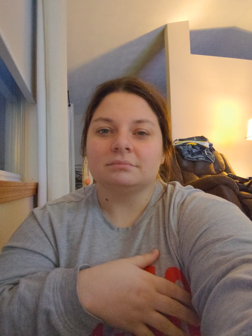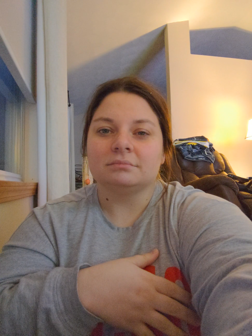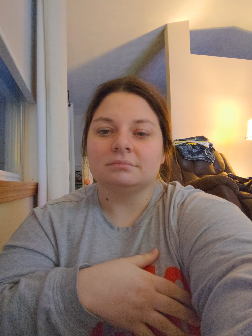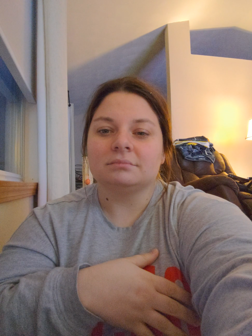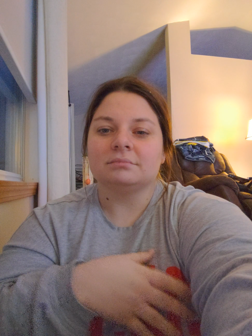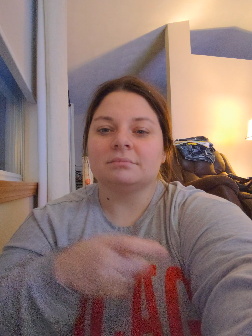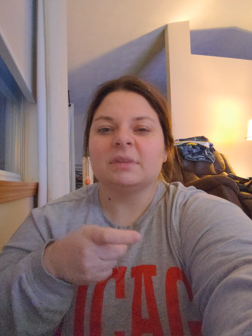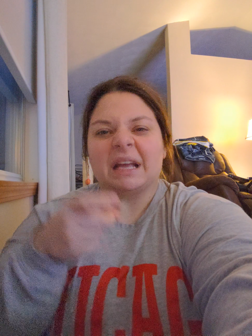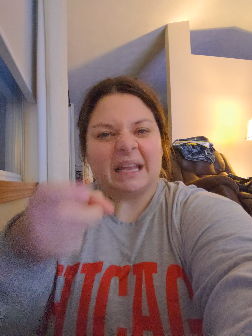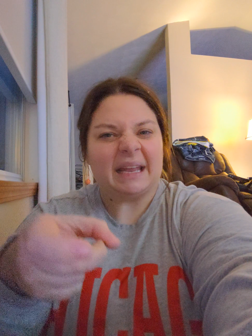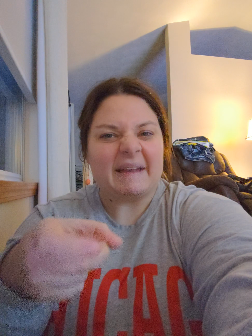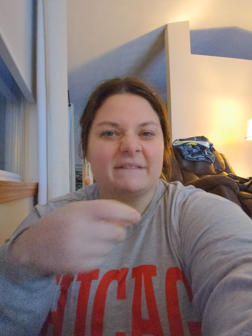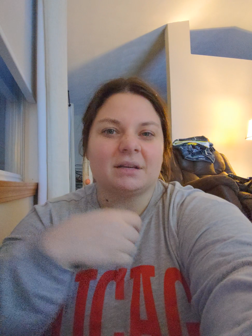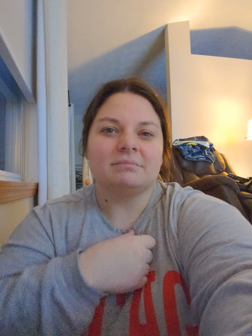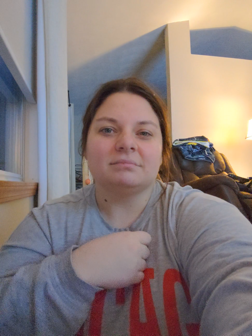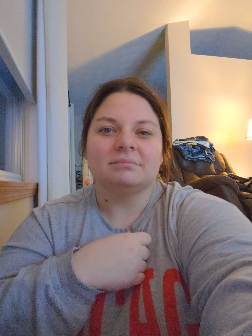give